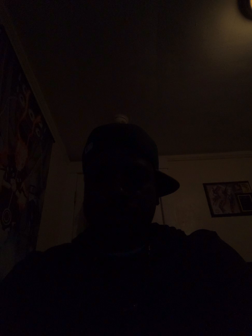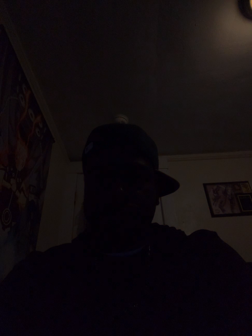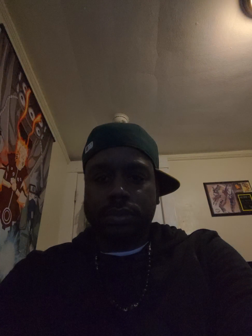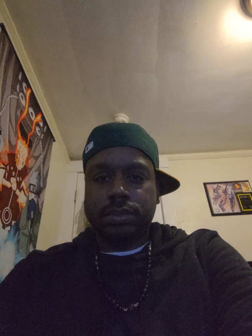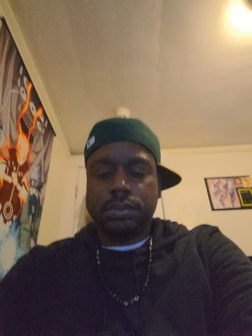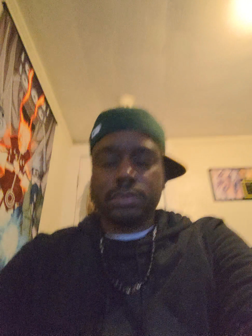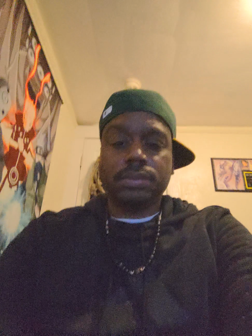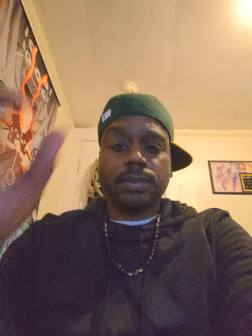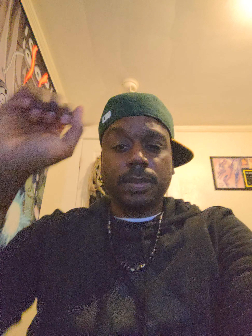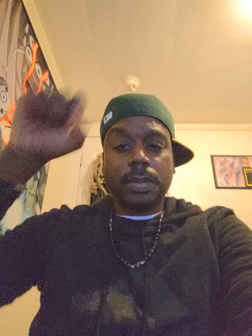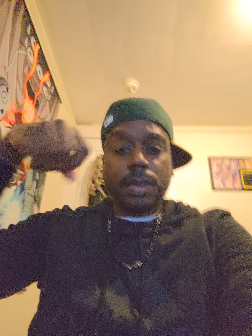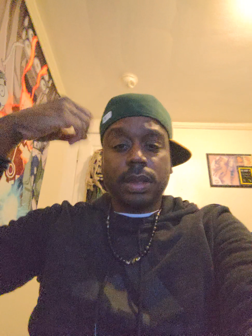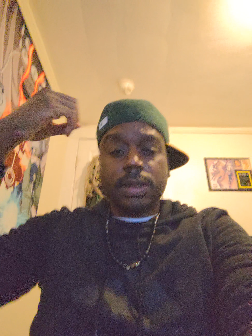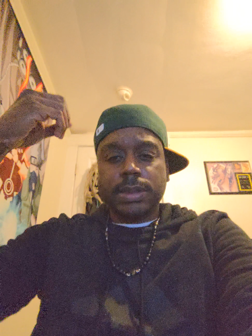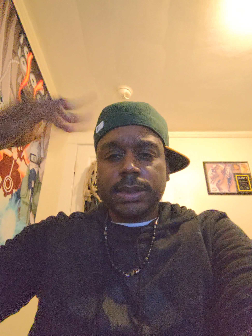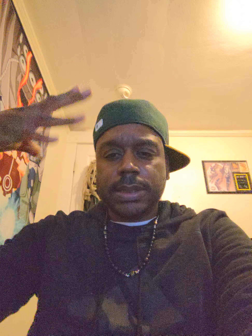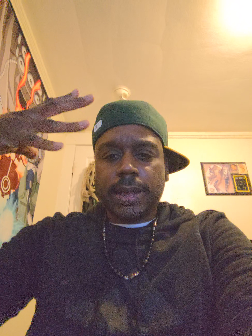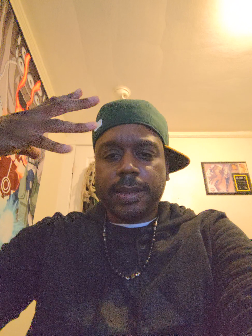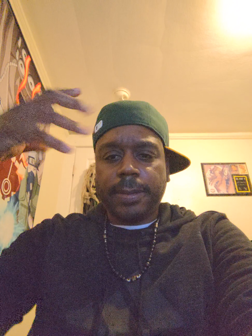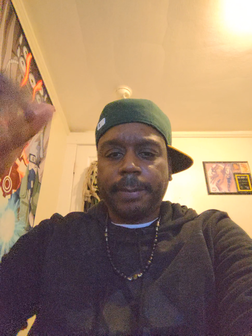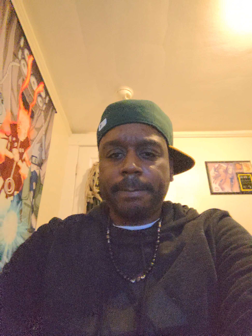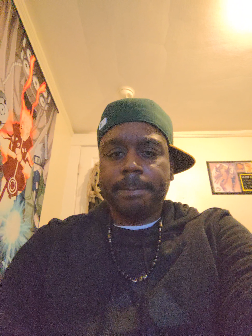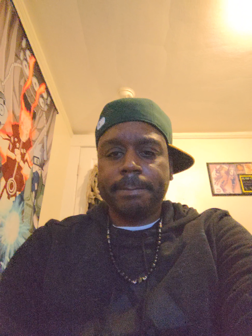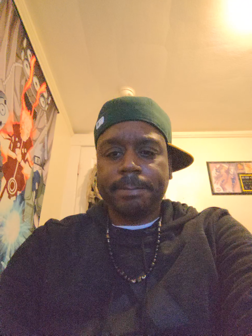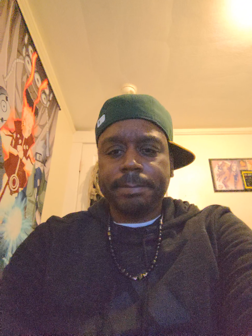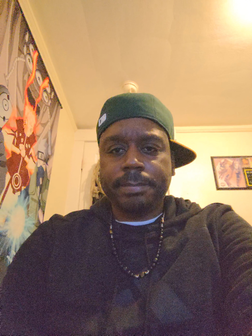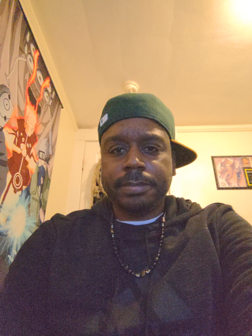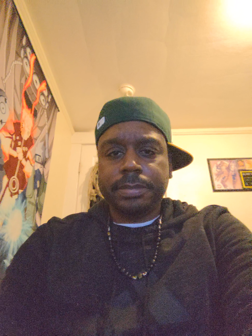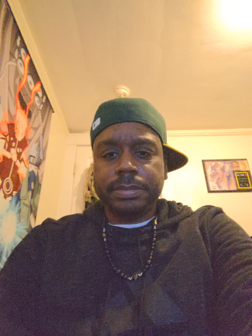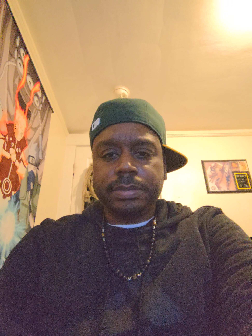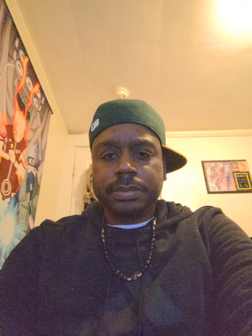sun